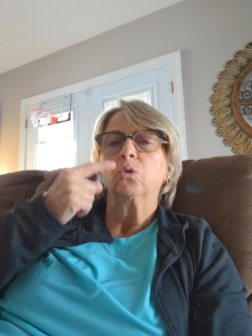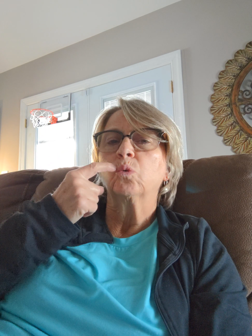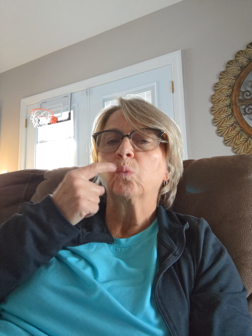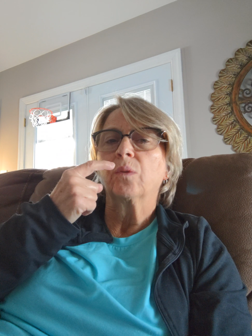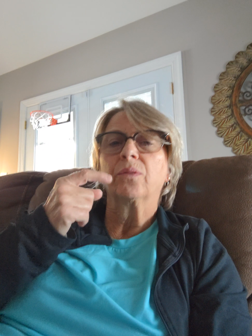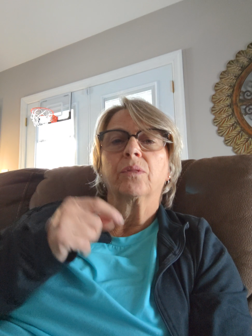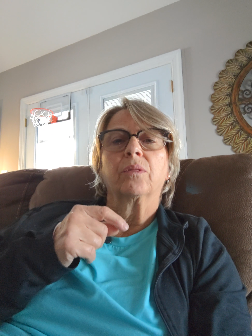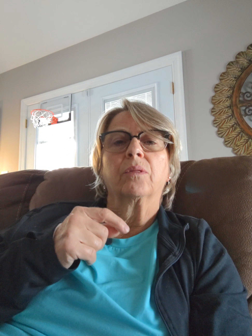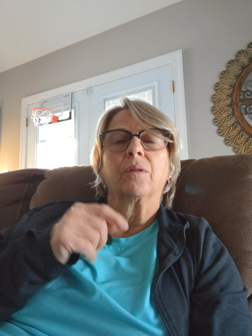tooth